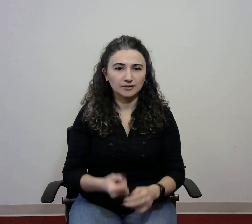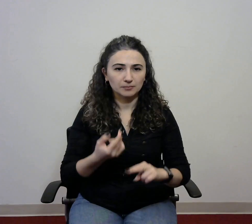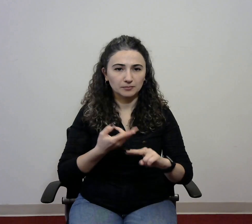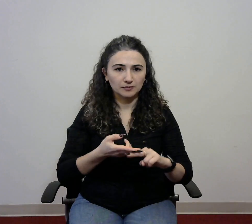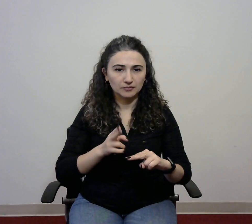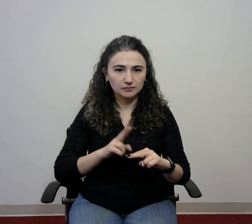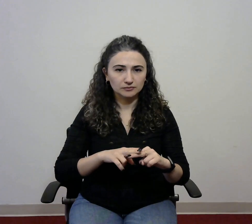bu